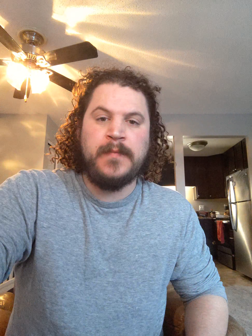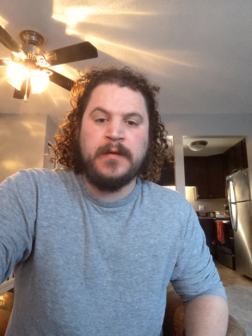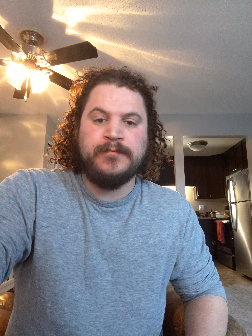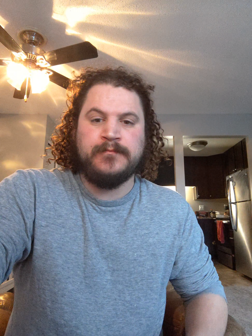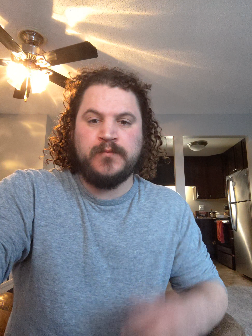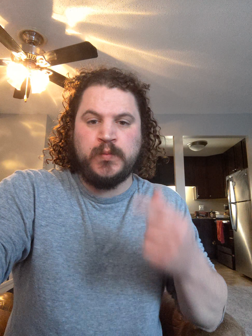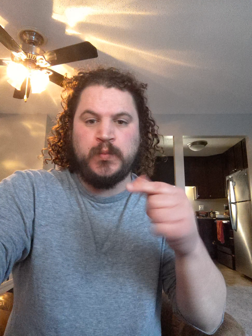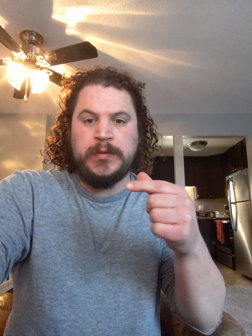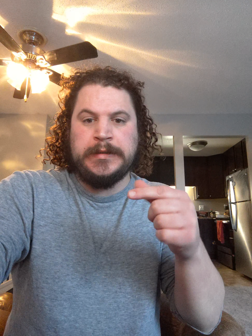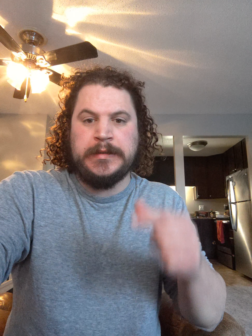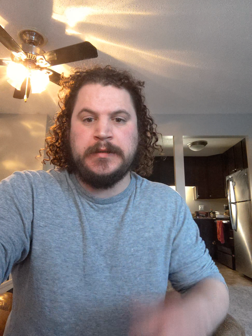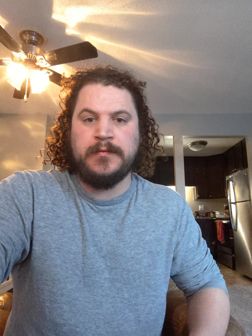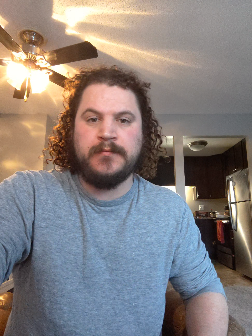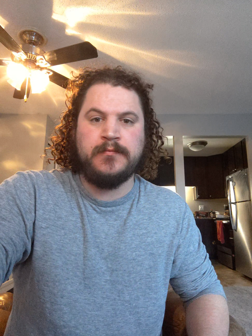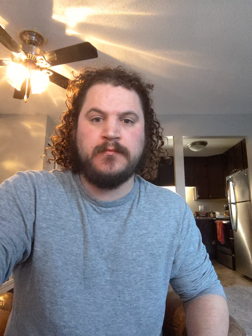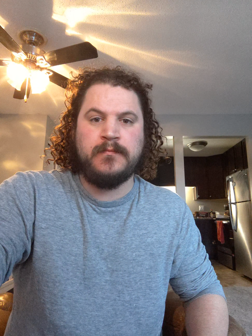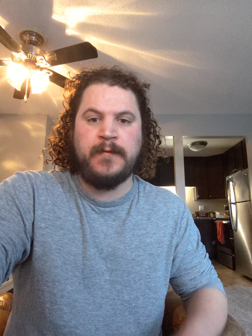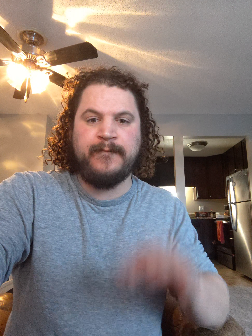green